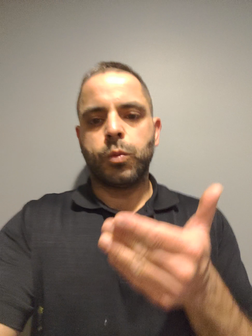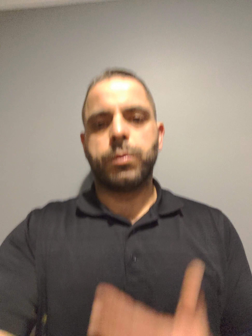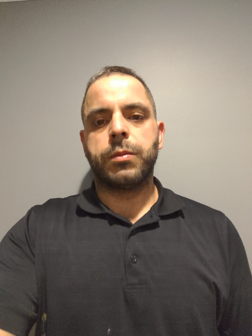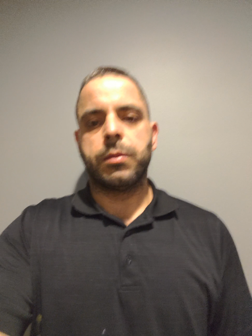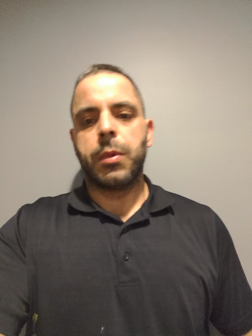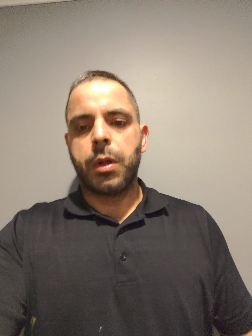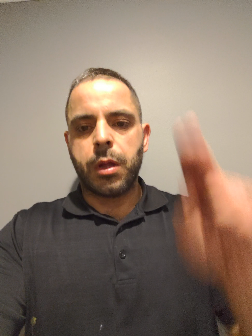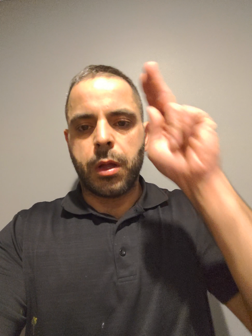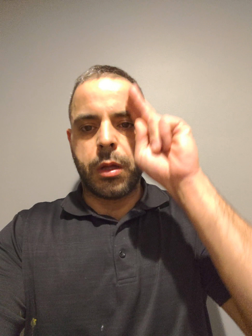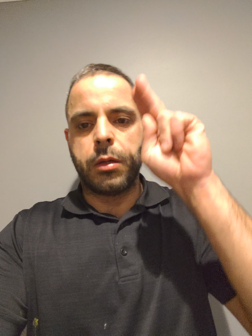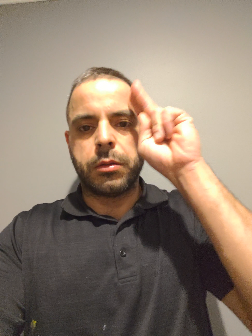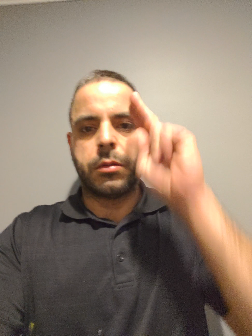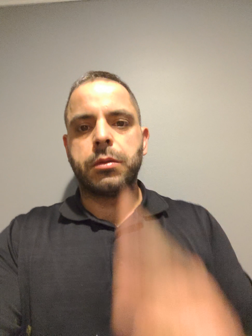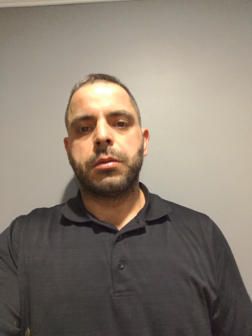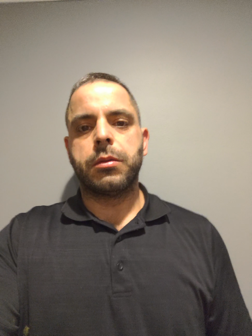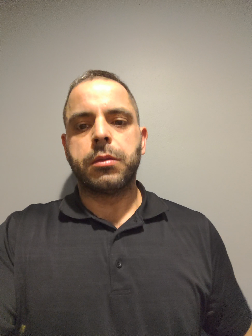uncle